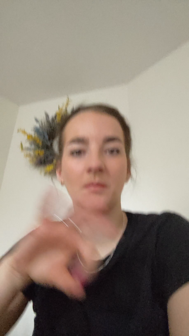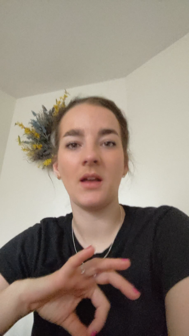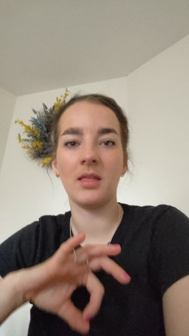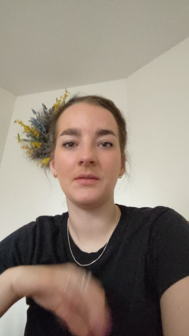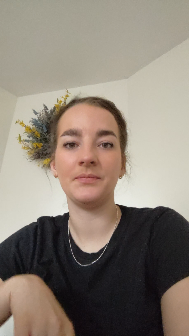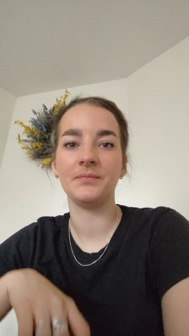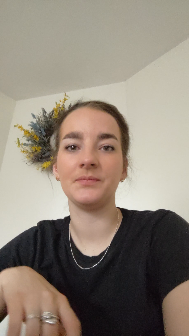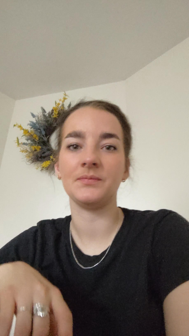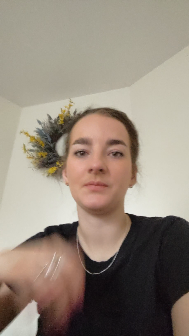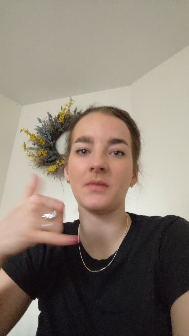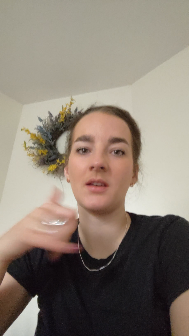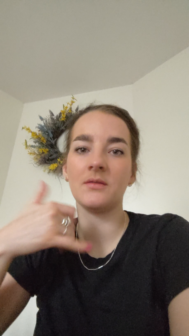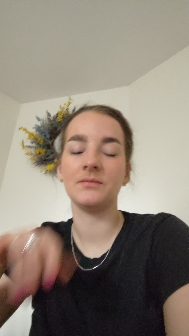play